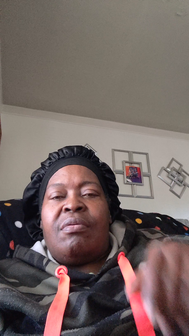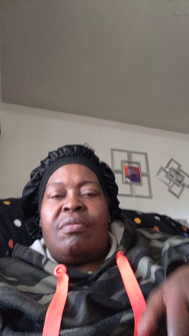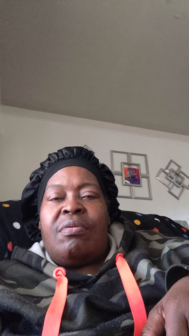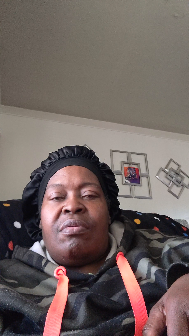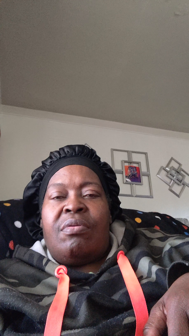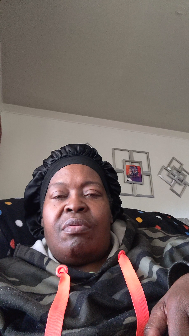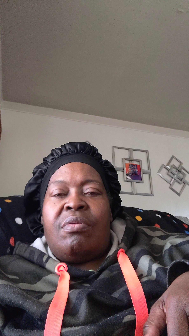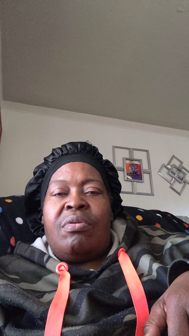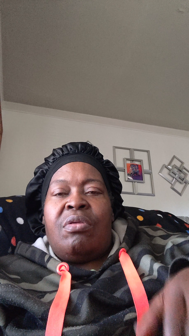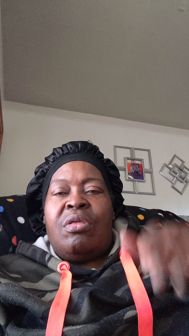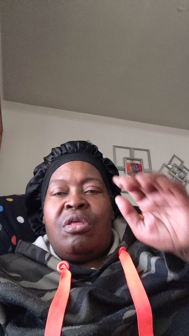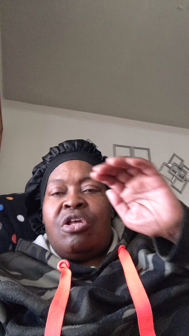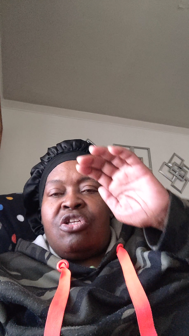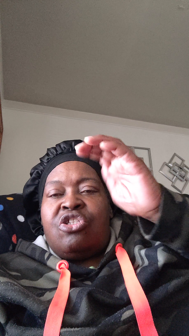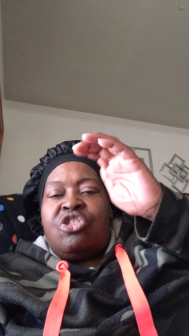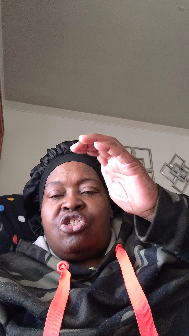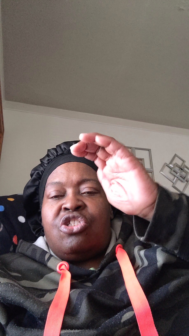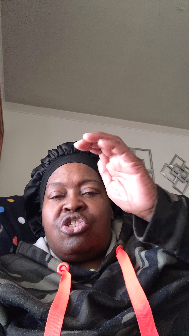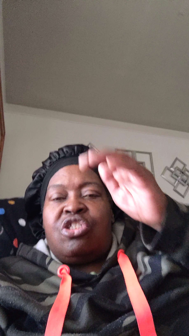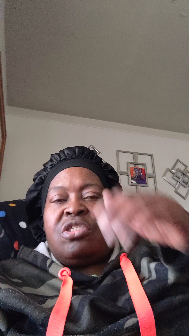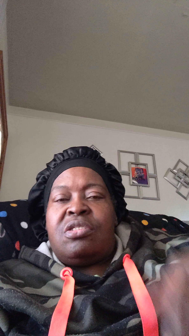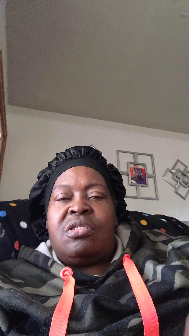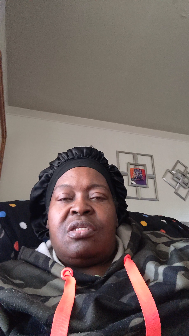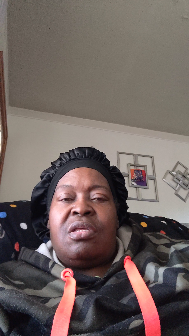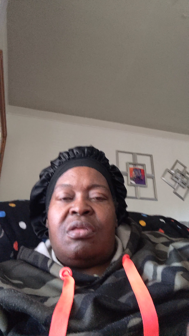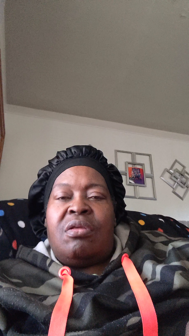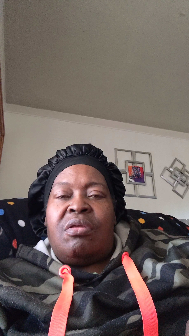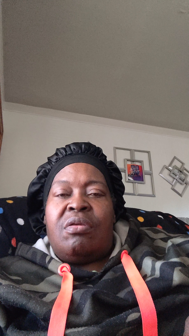cheese